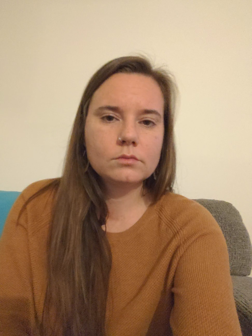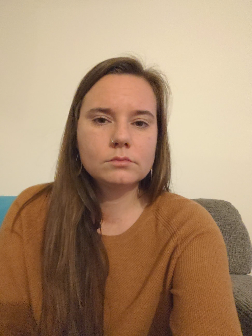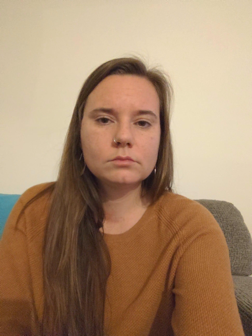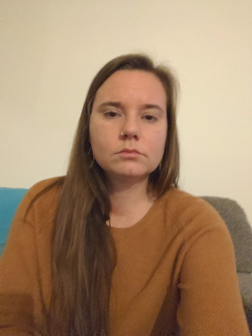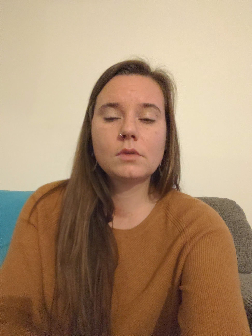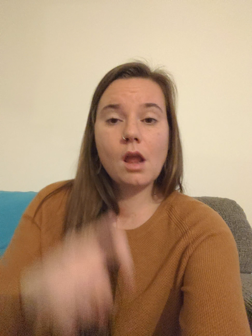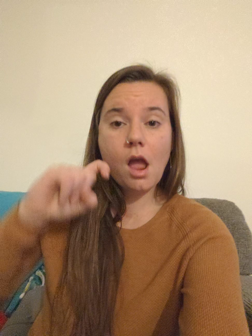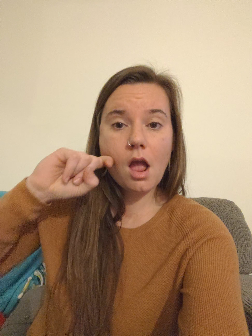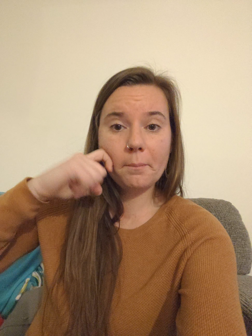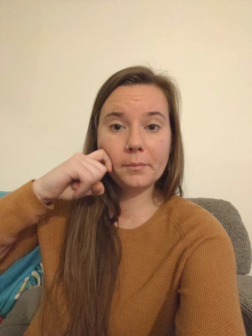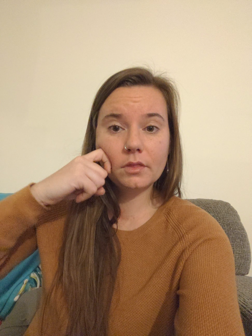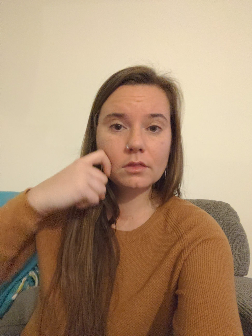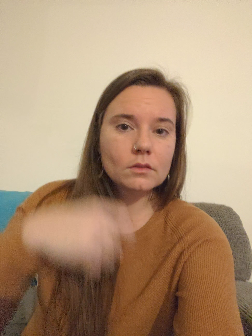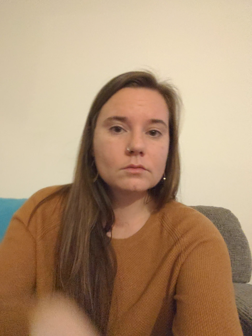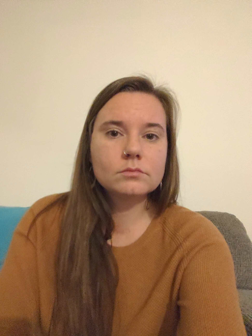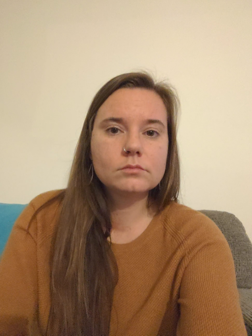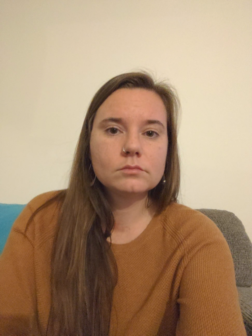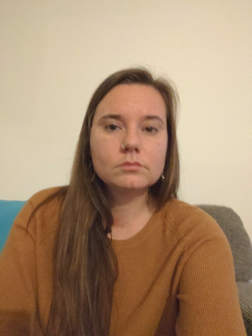apple